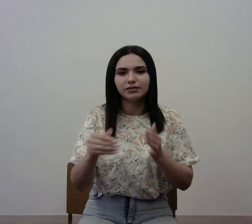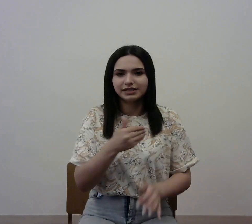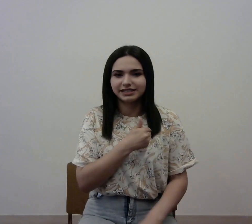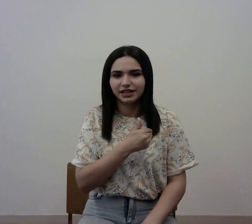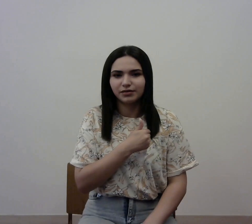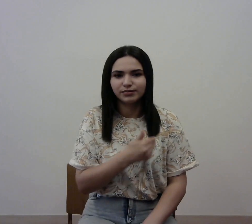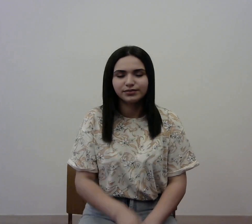istəmək